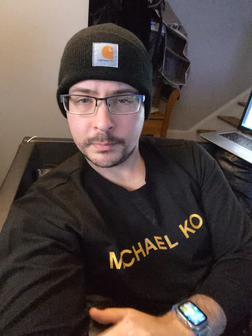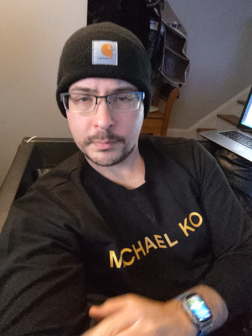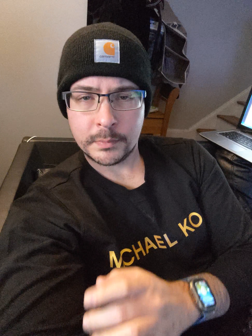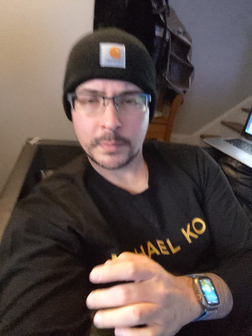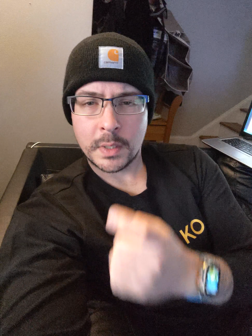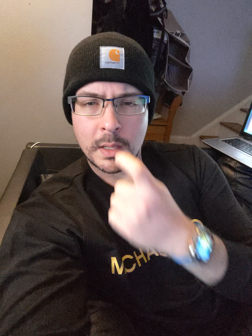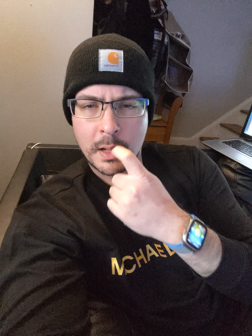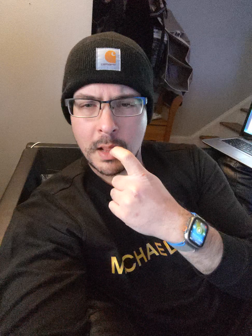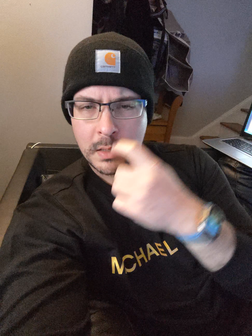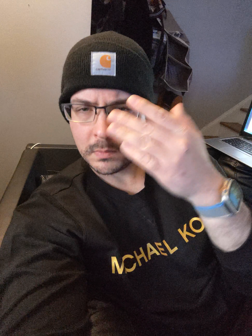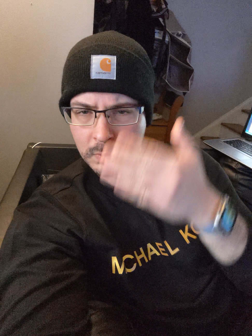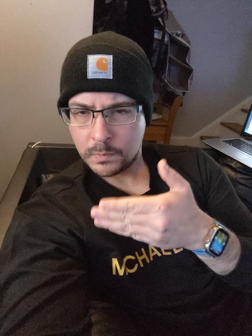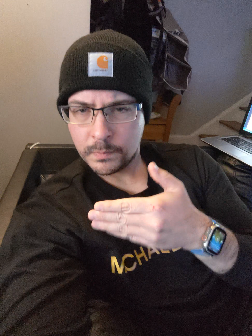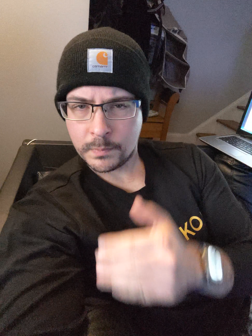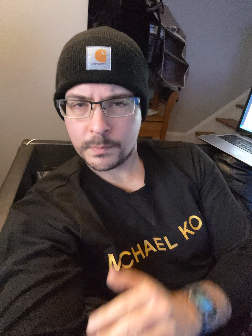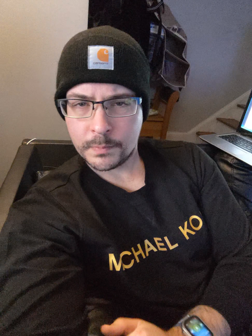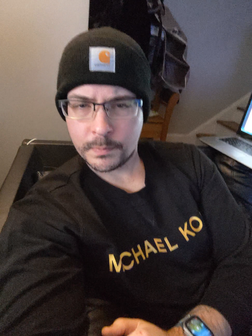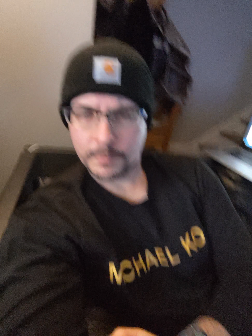window